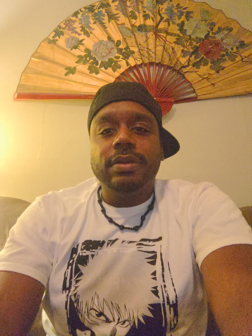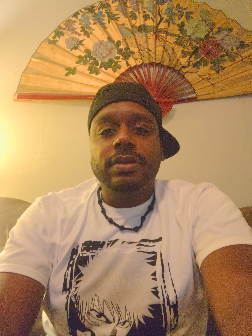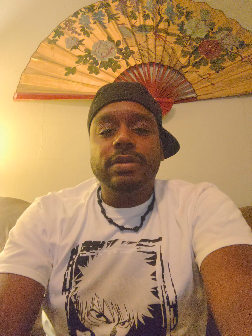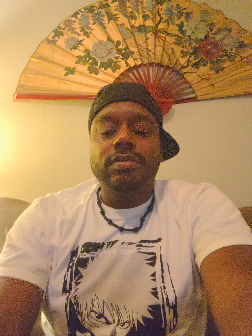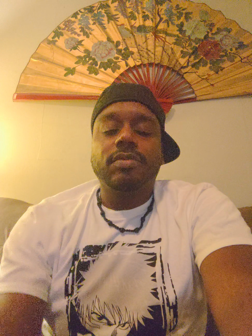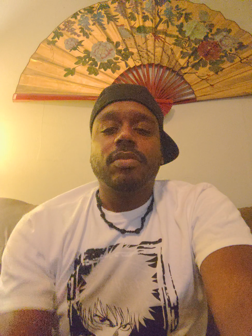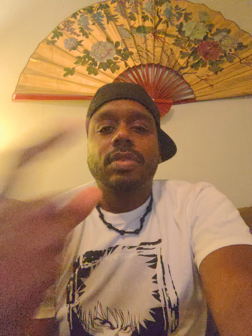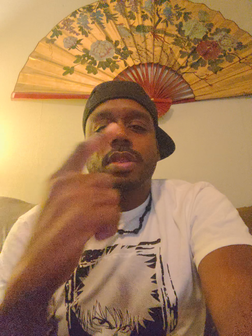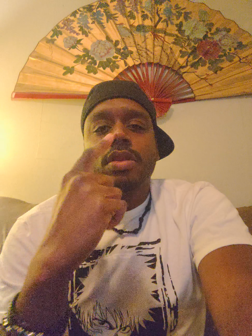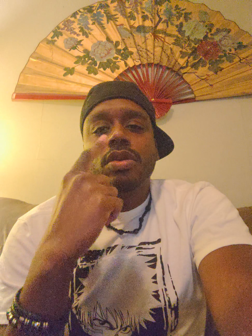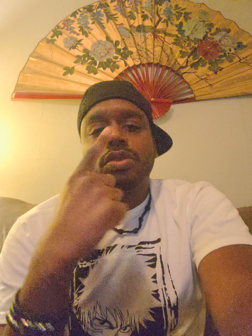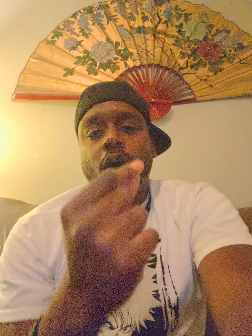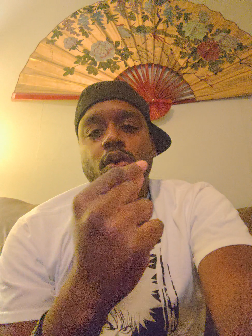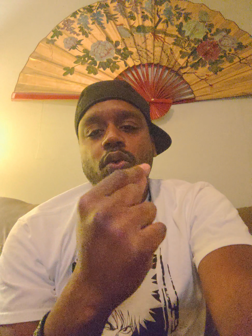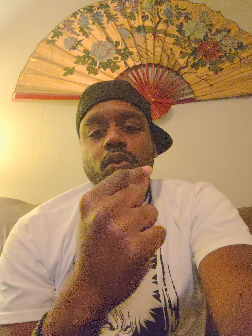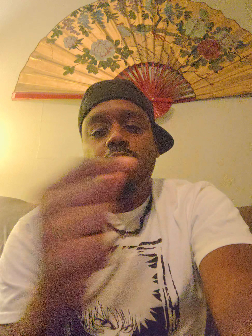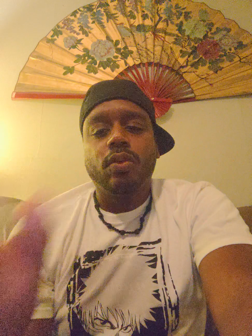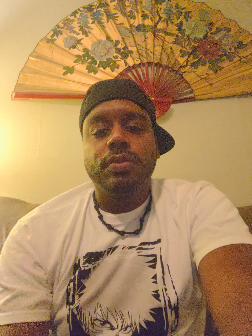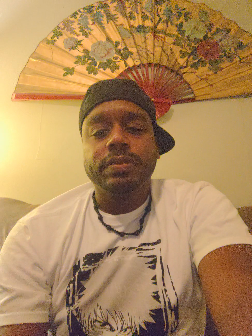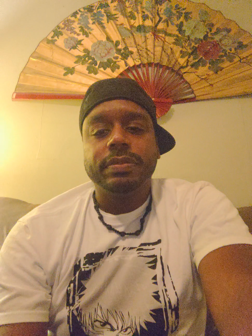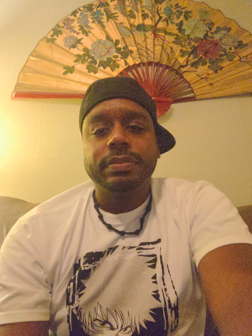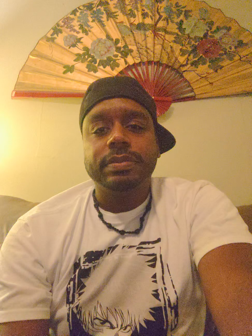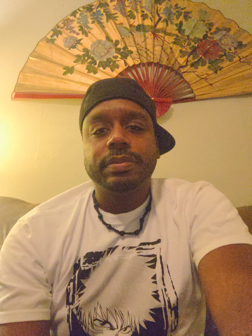go